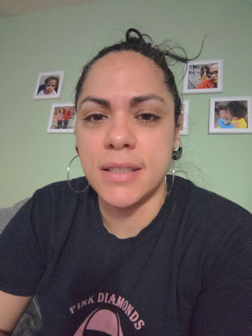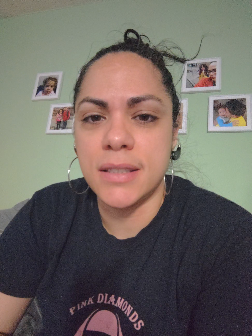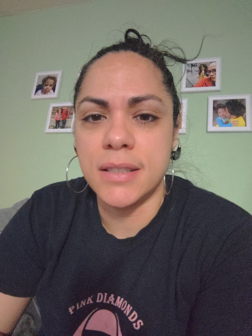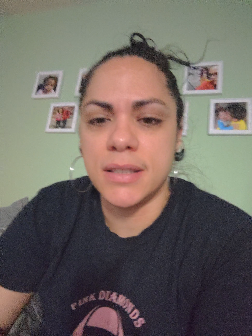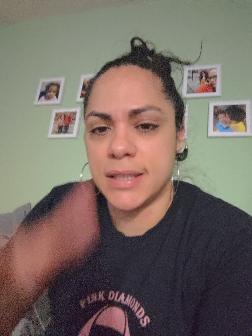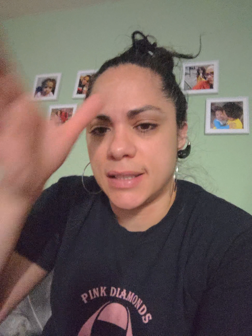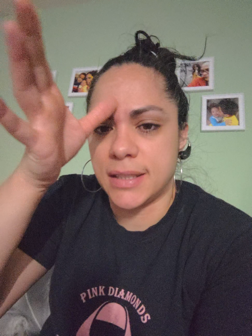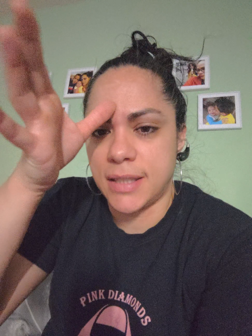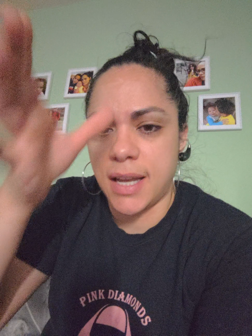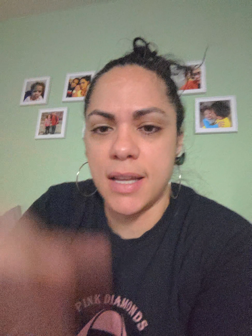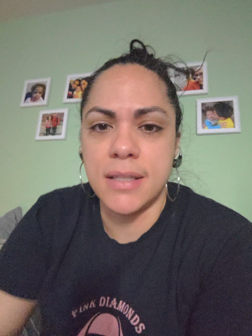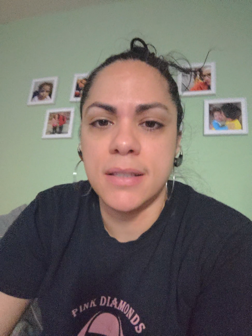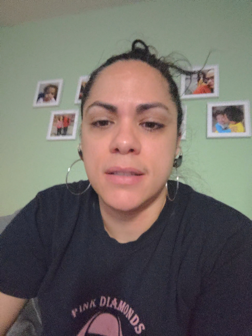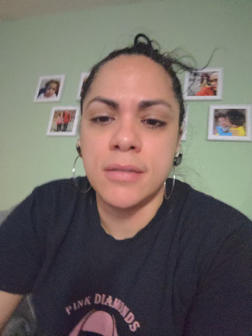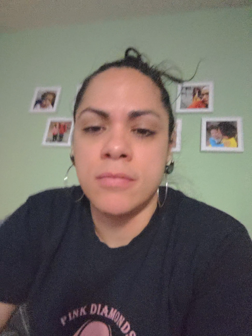dad